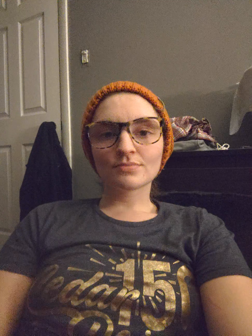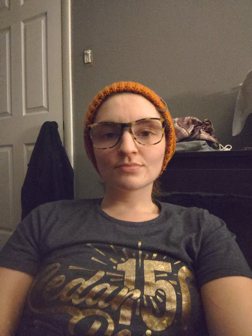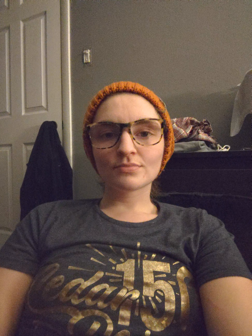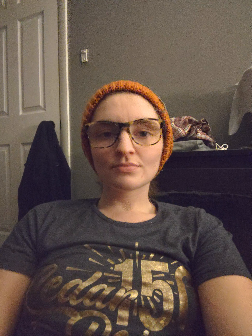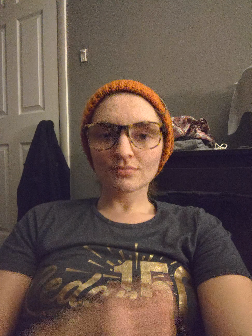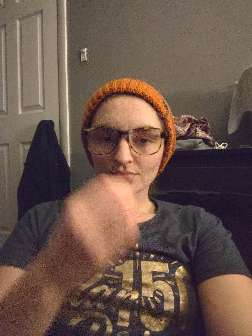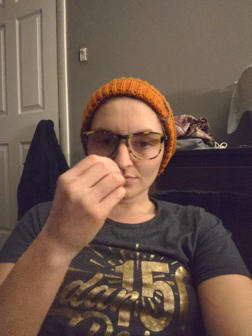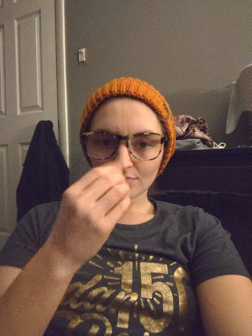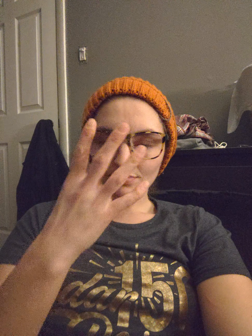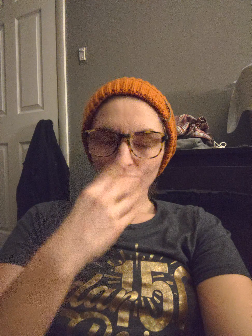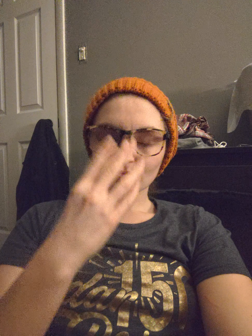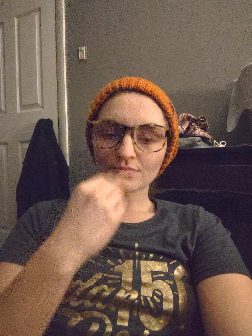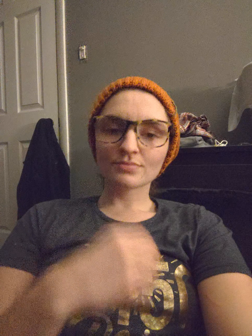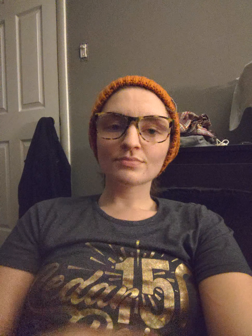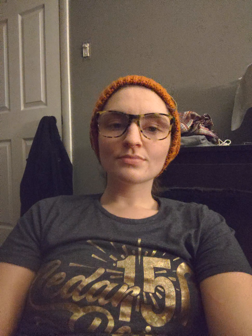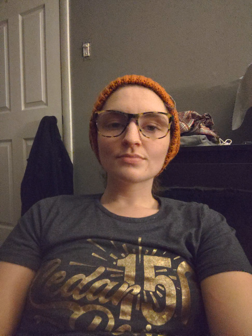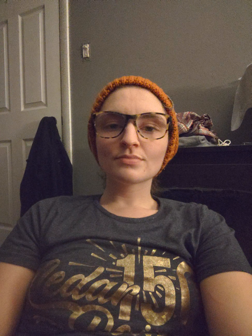sleepy